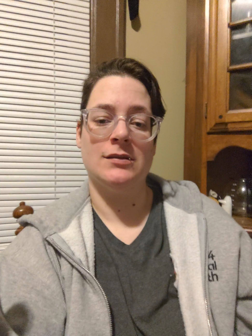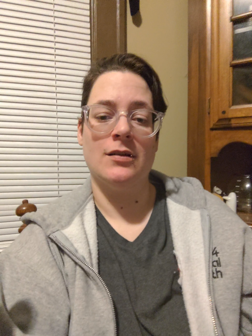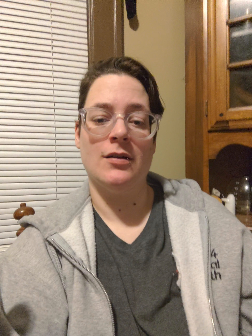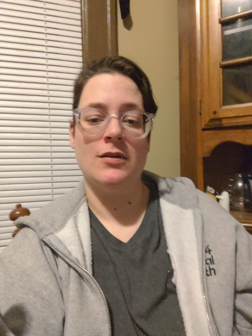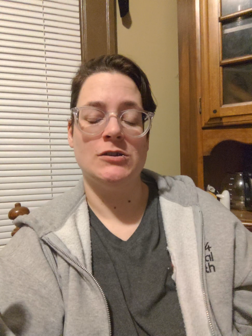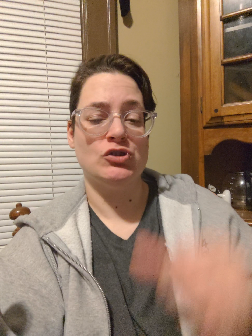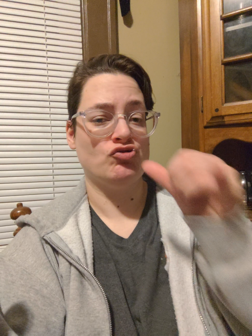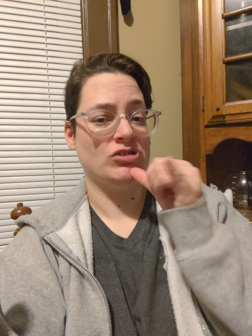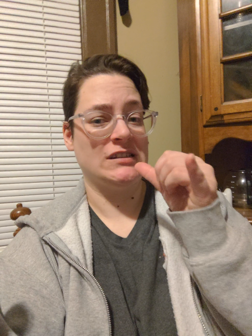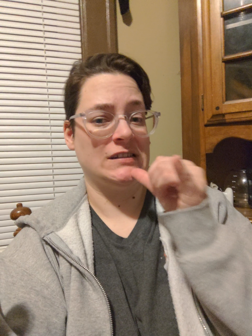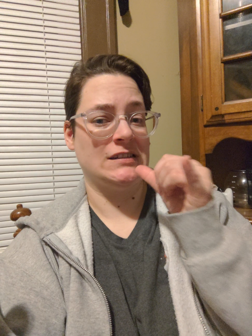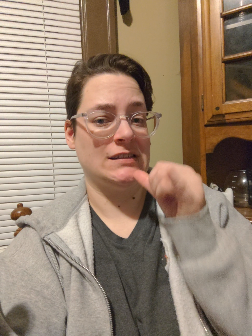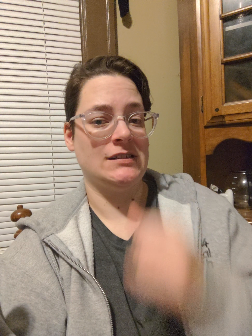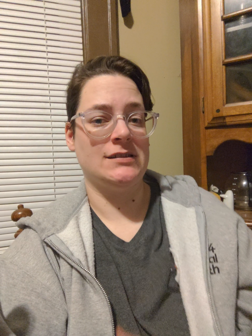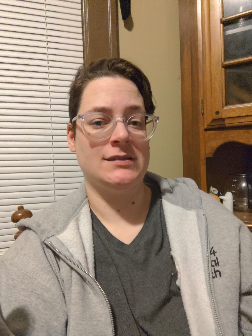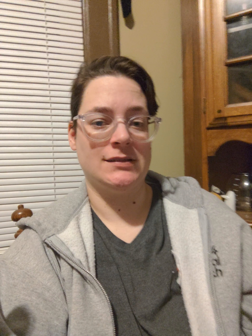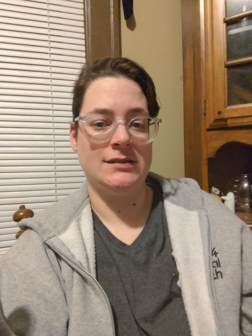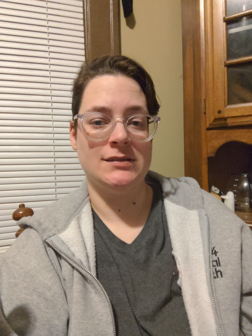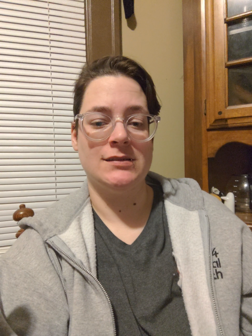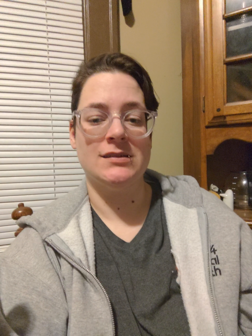drink